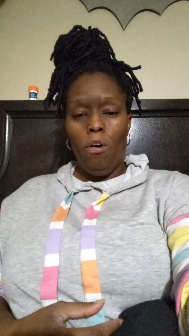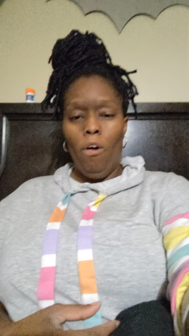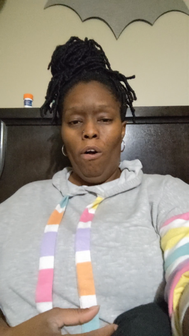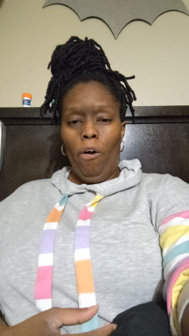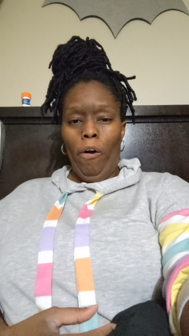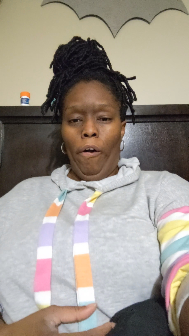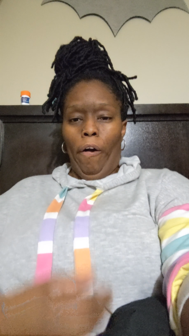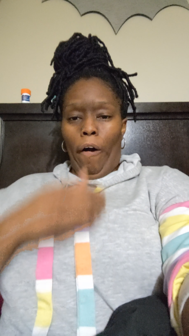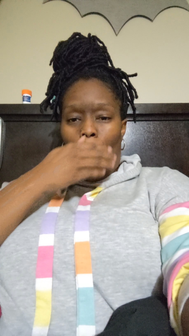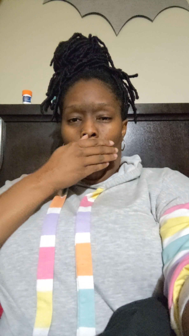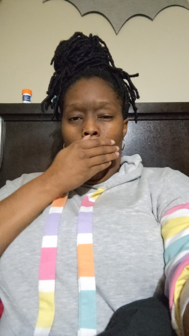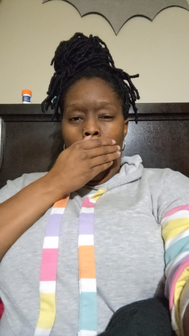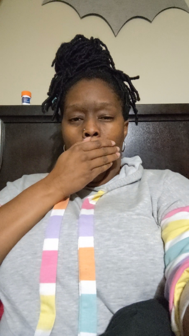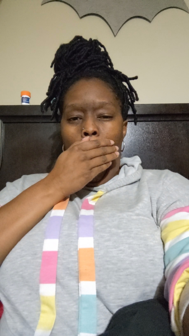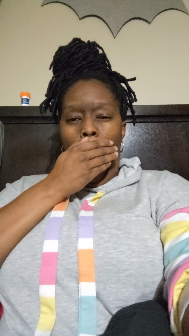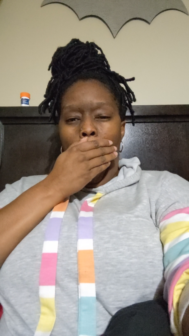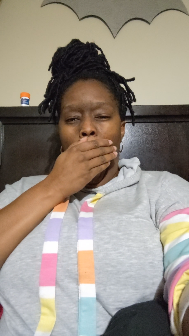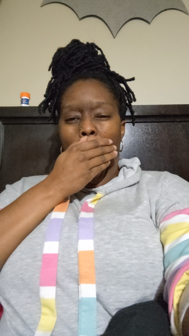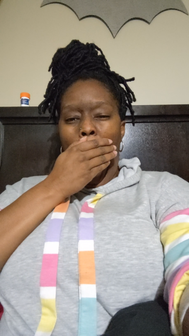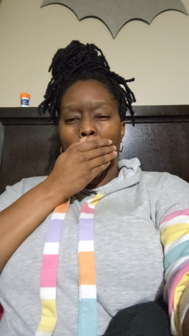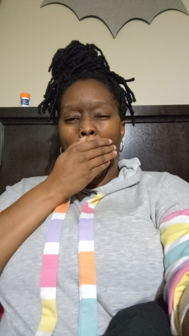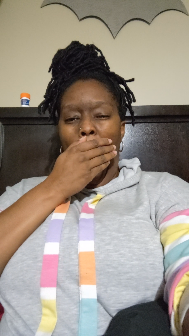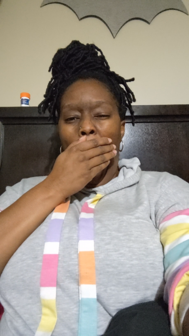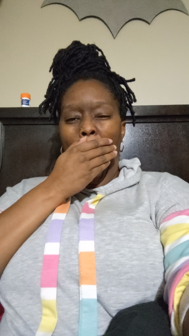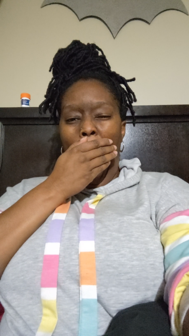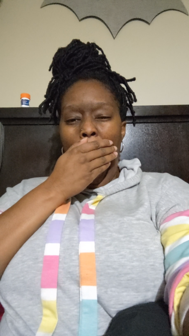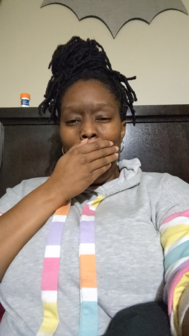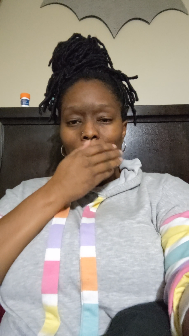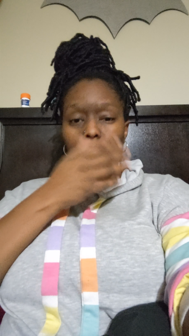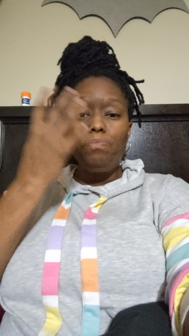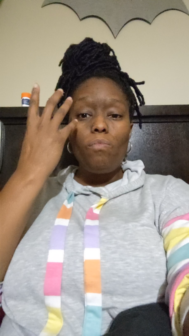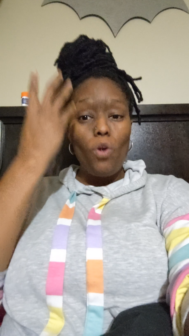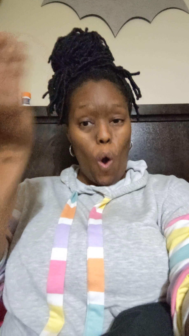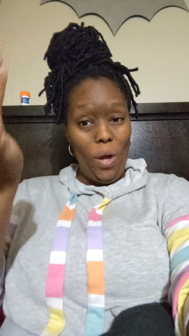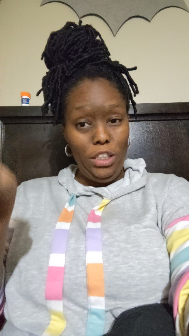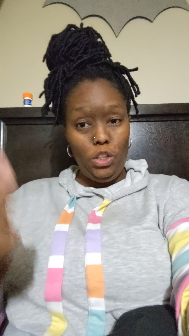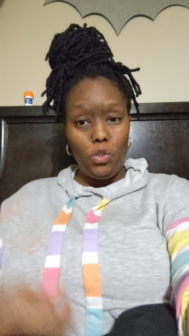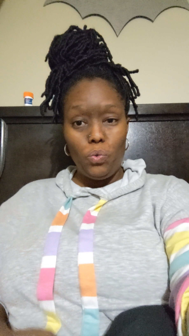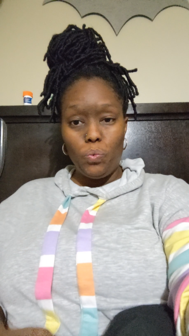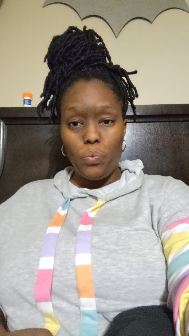going to